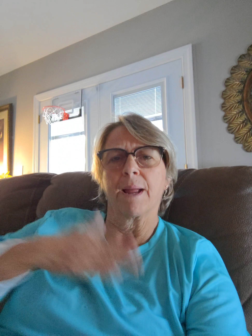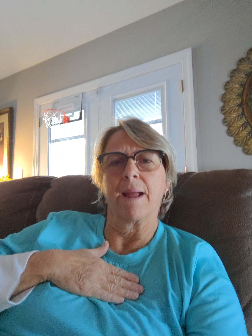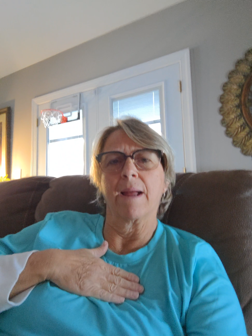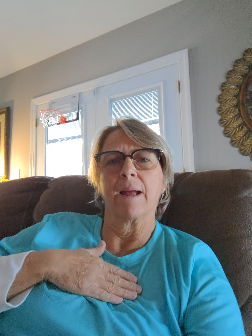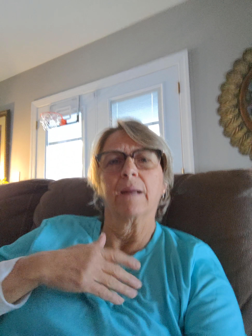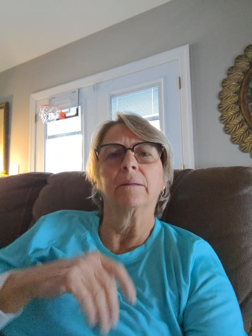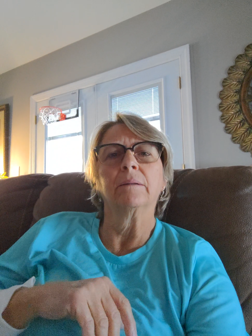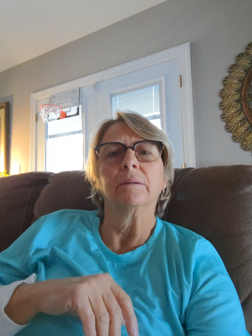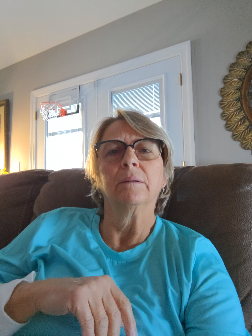my